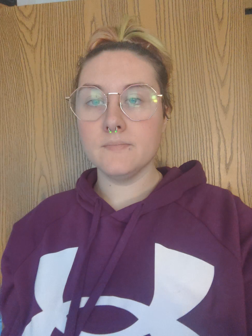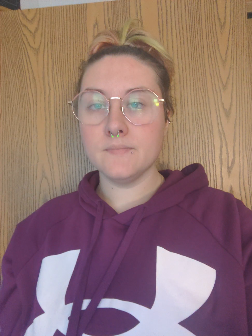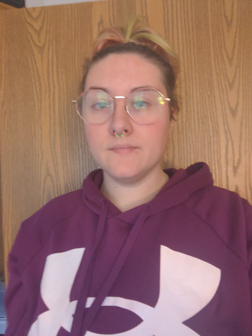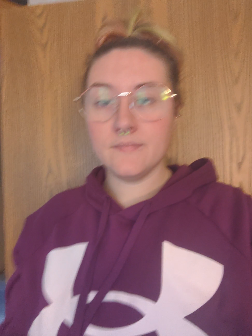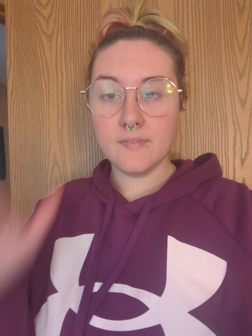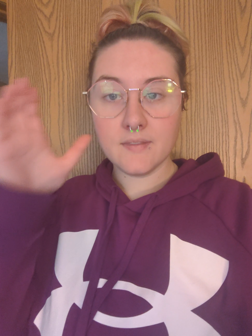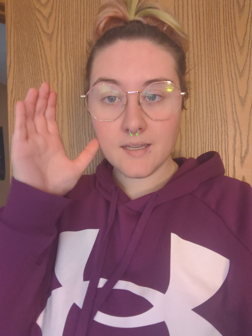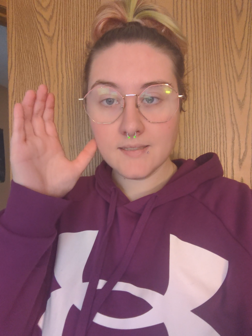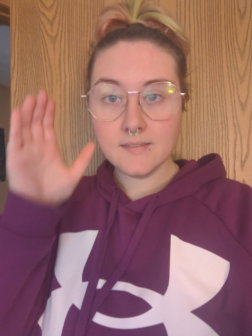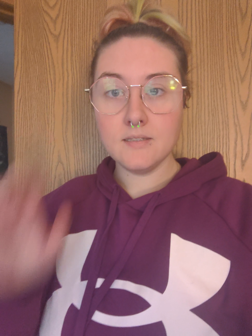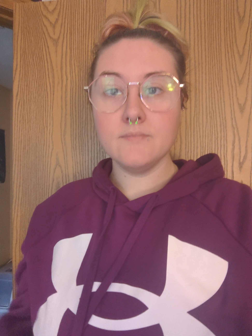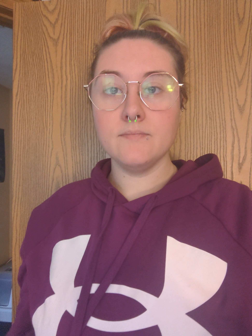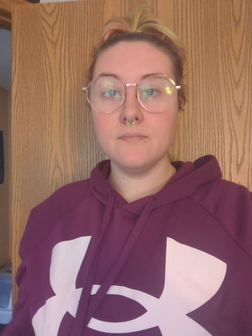listen